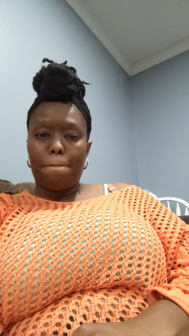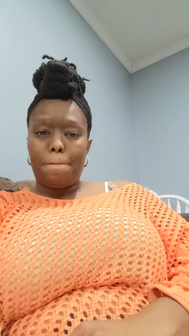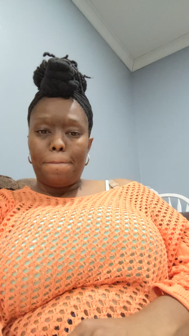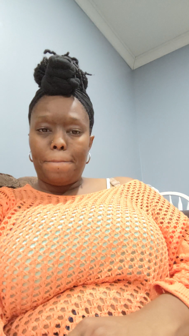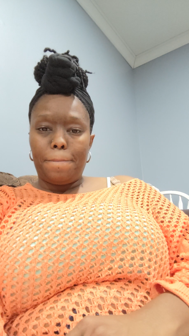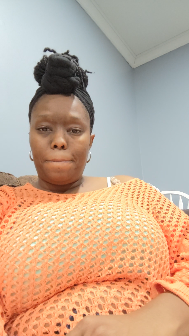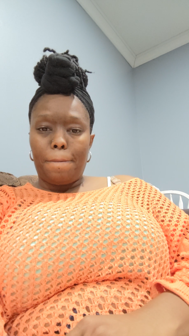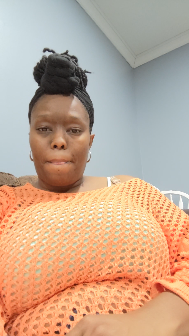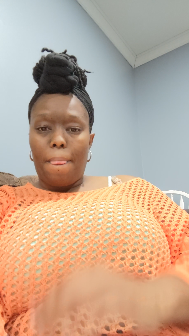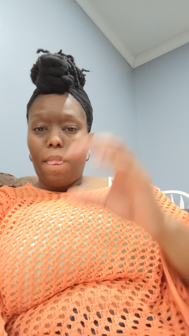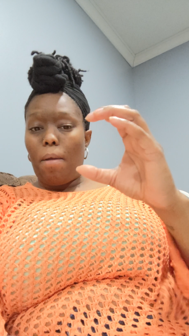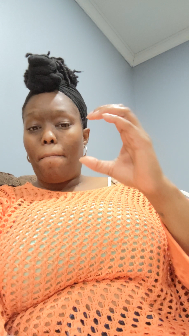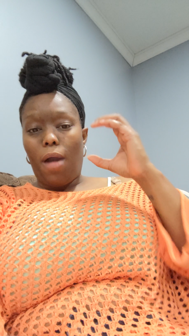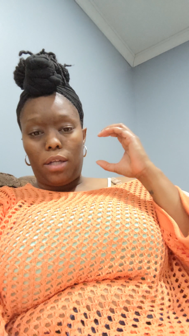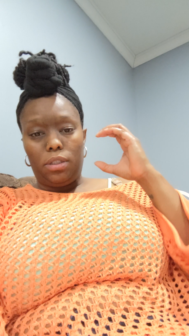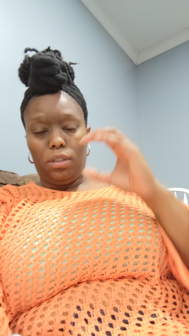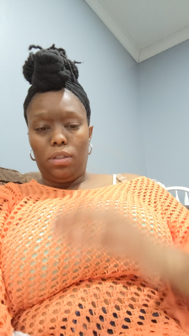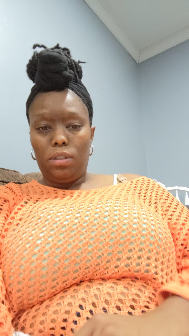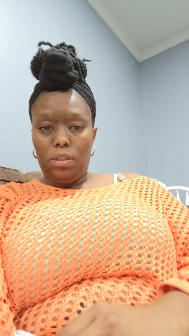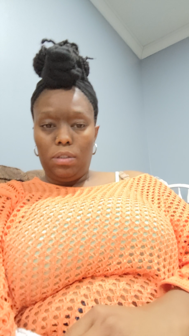bus